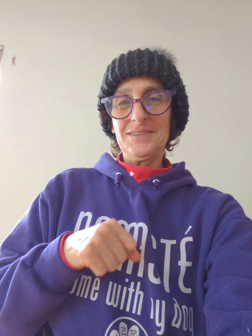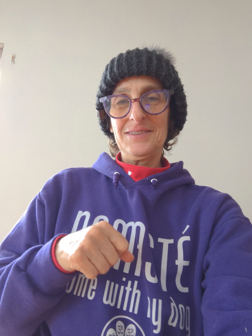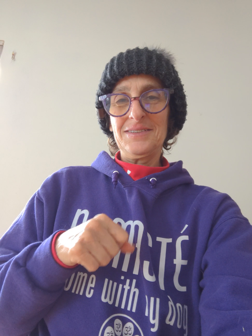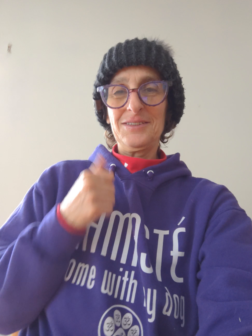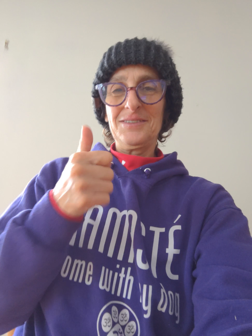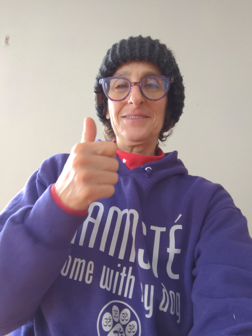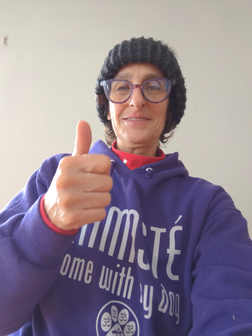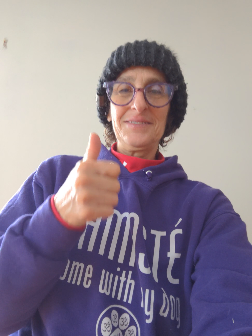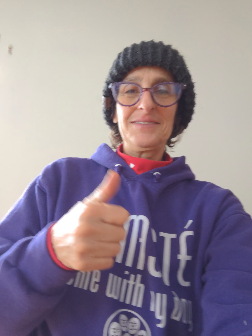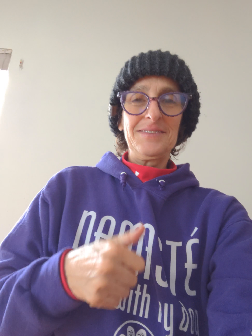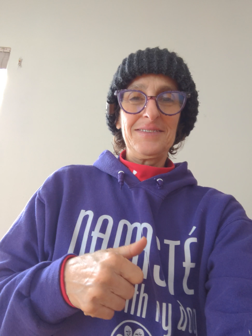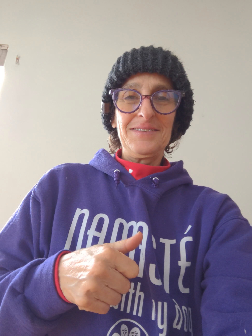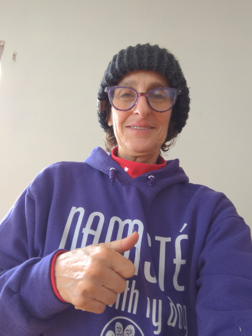yourself